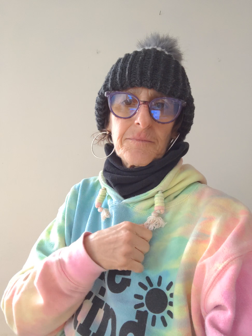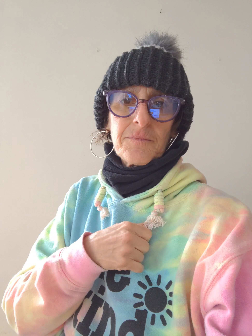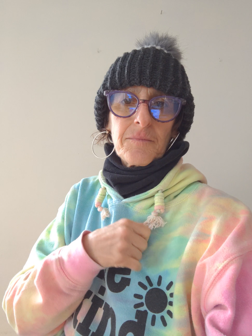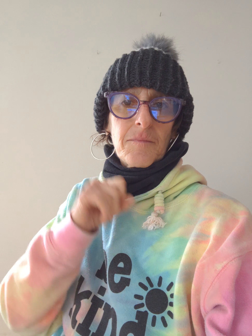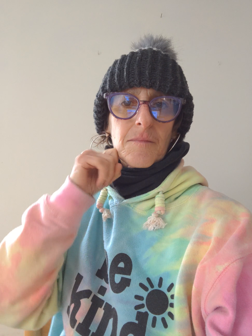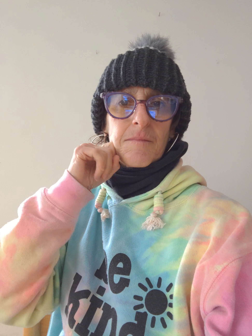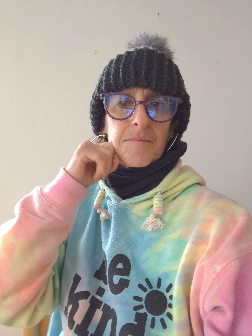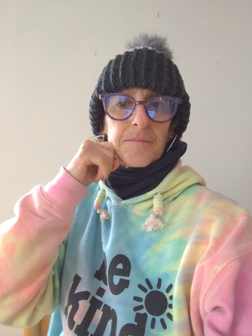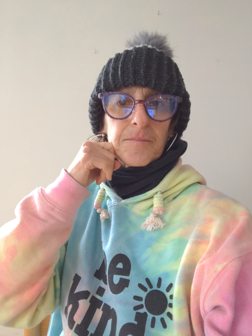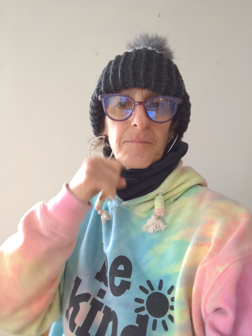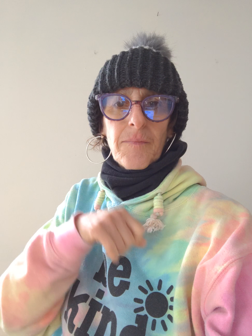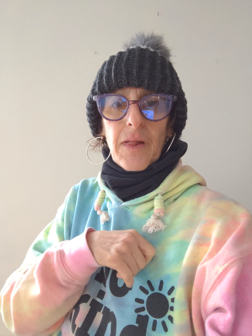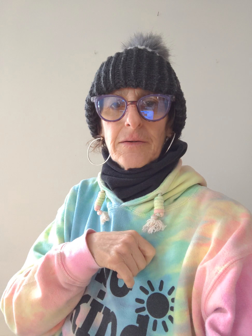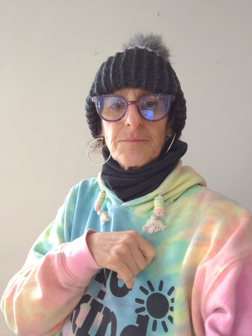apple